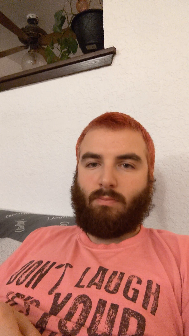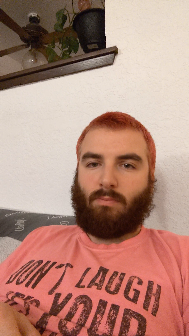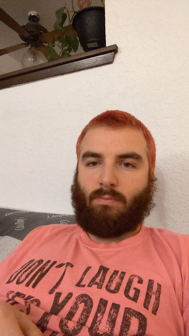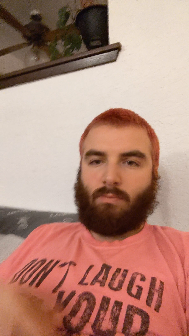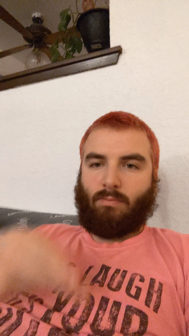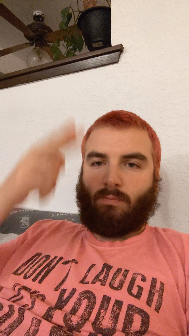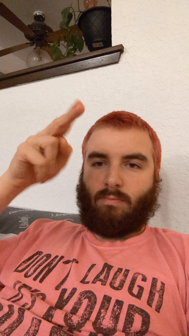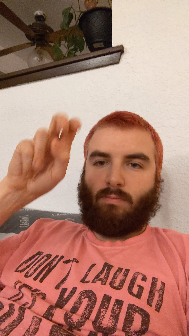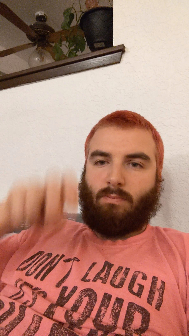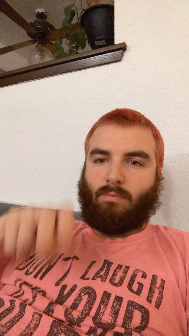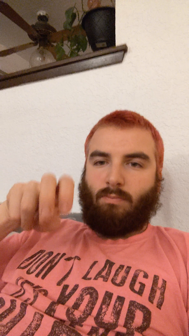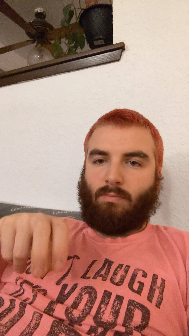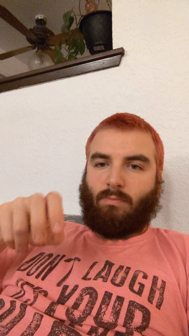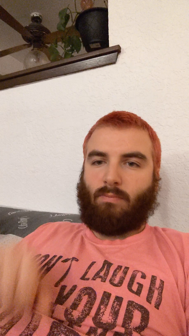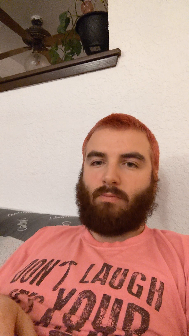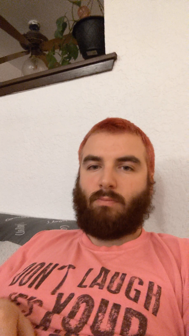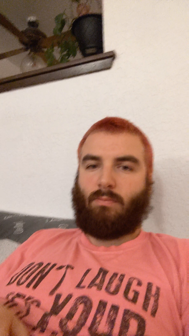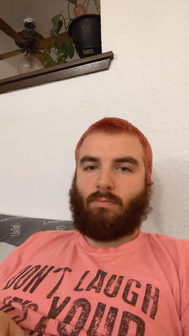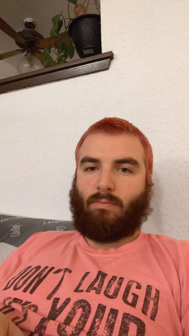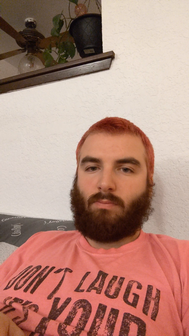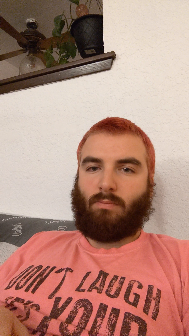high chair